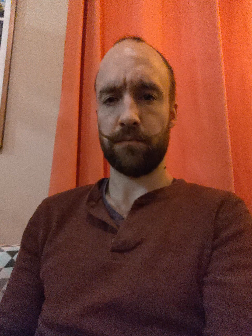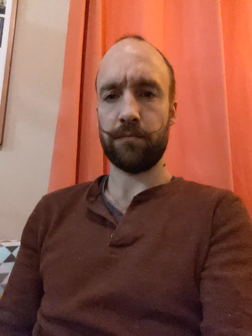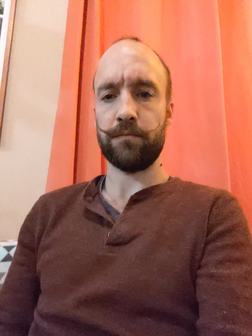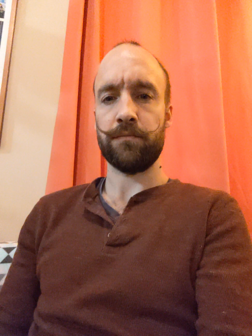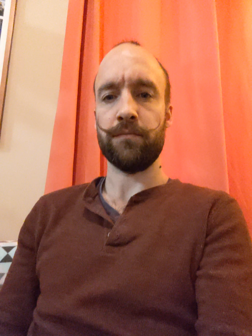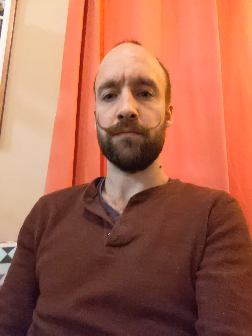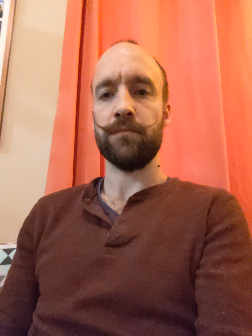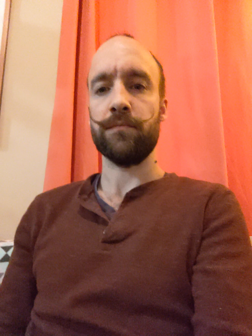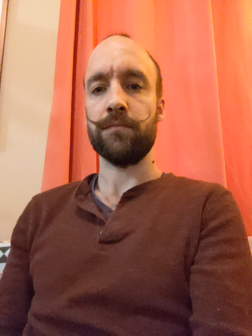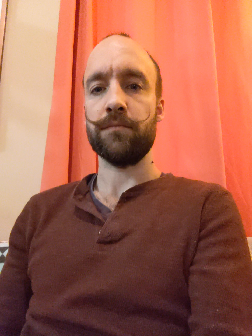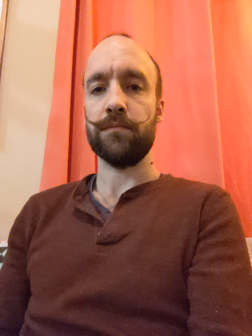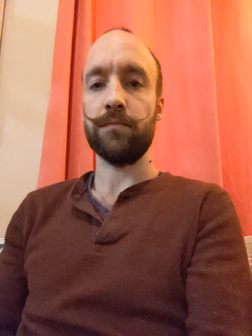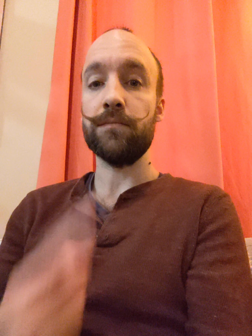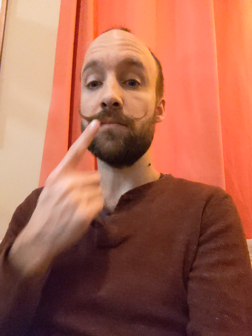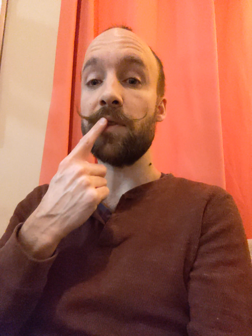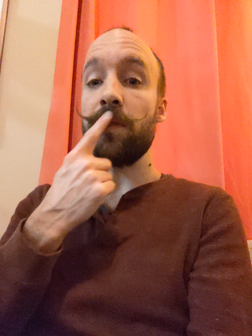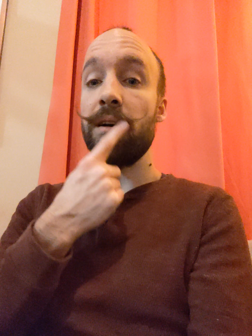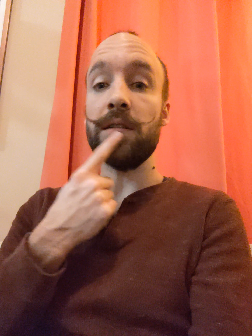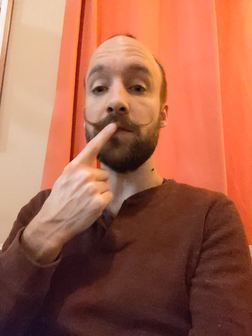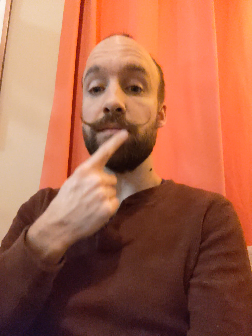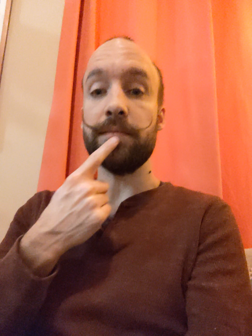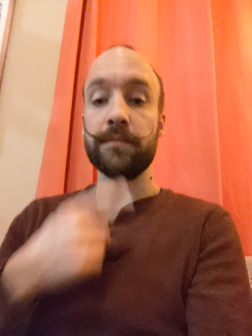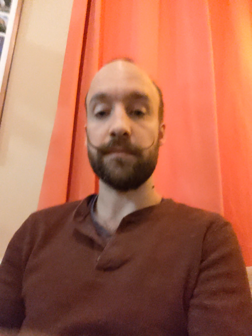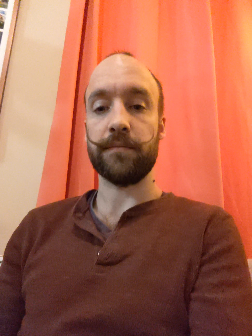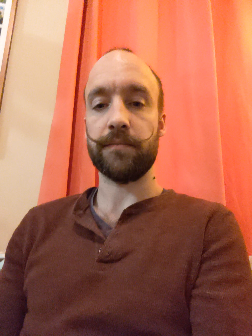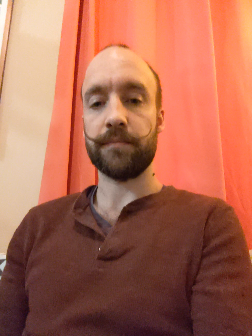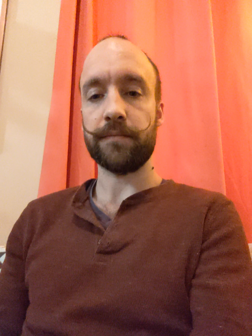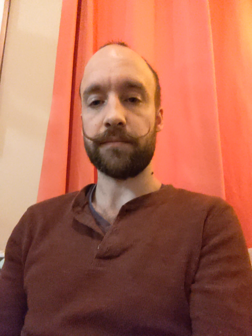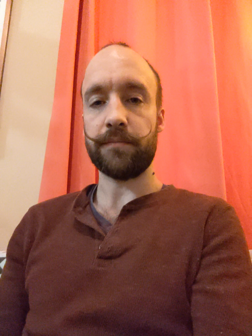mouth